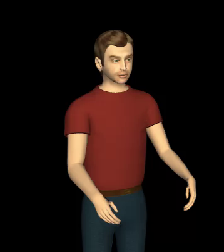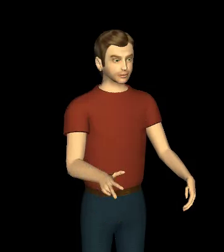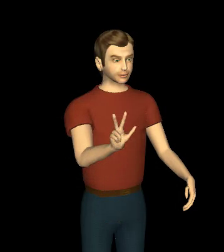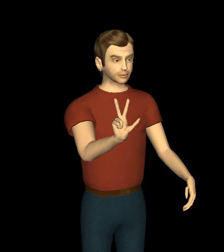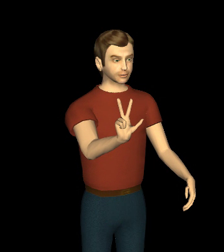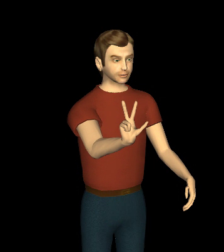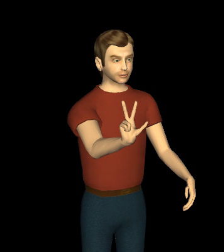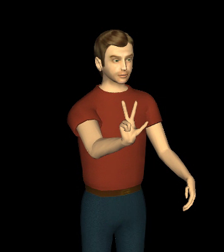3